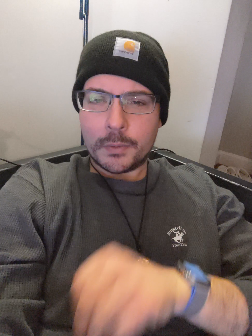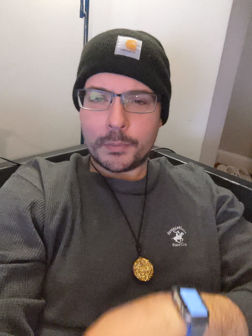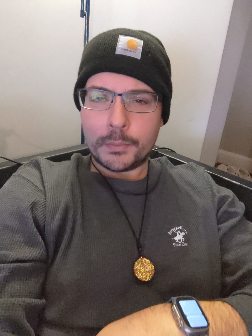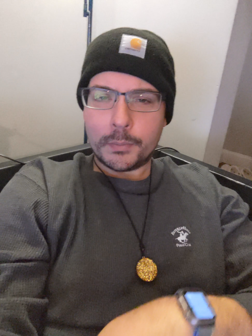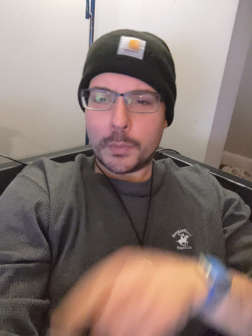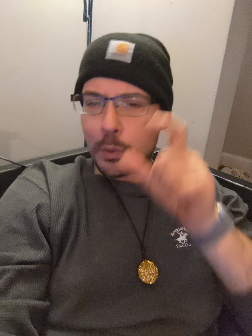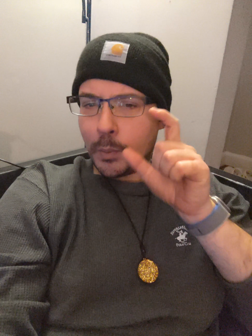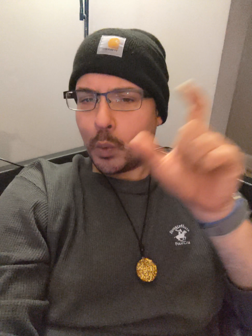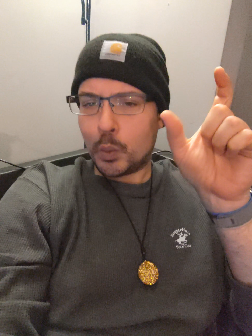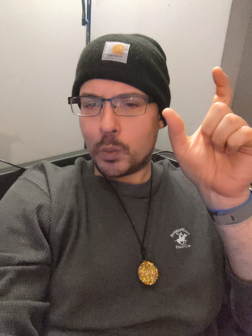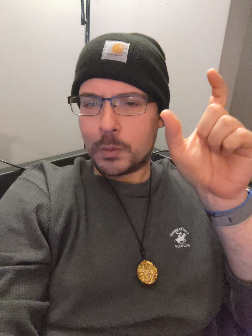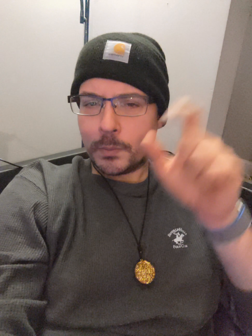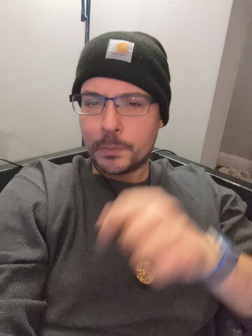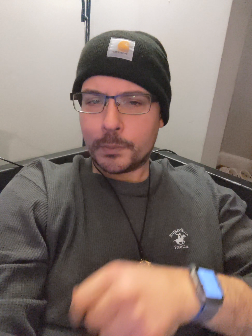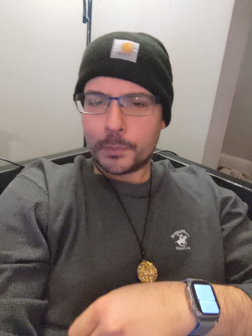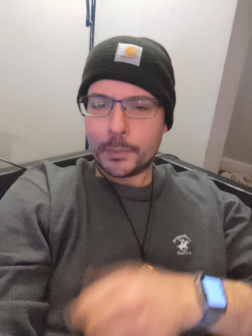moon